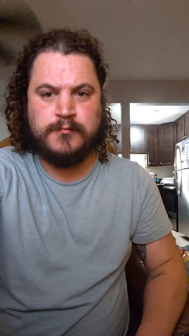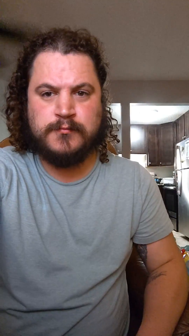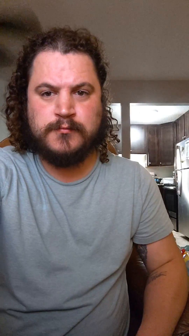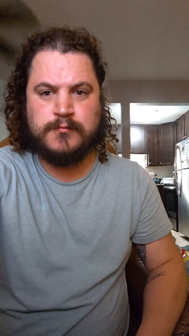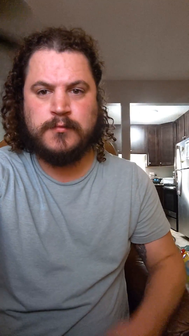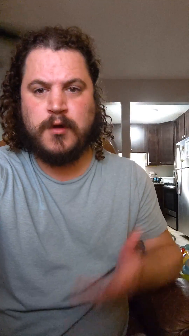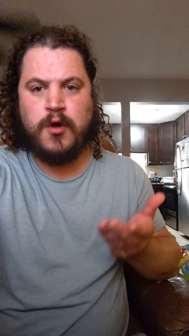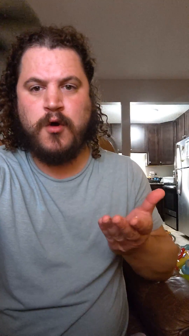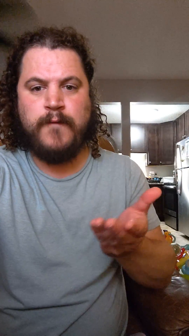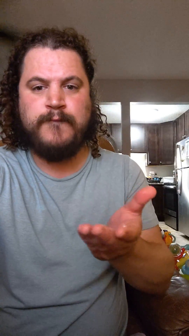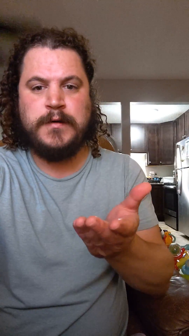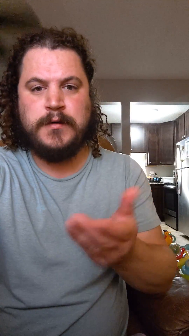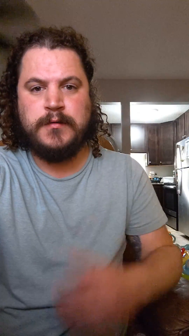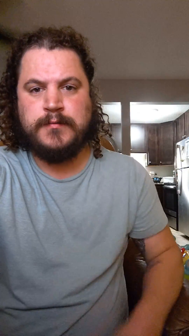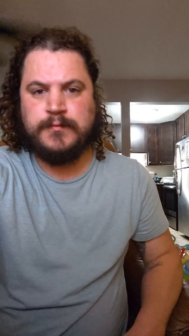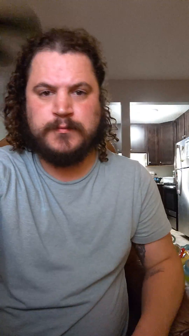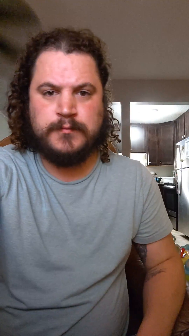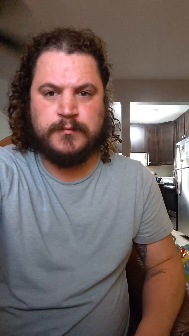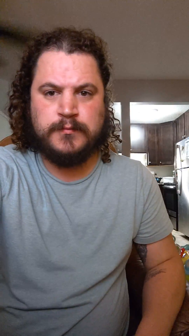oven